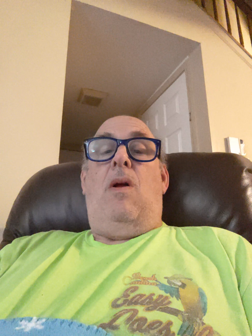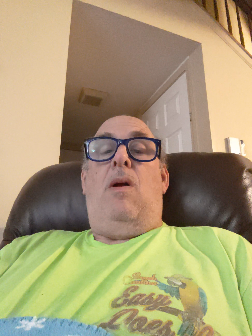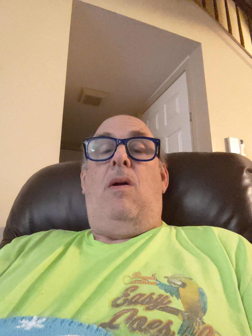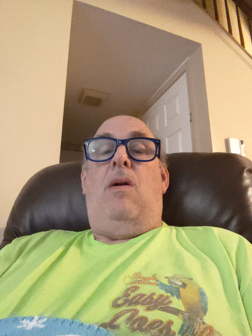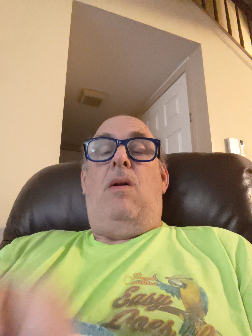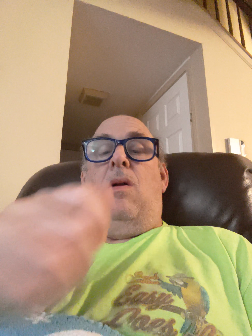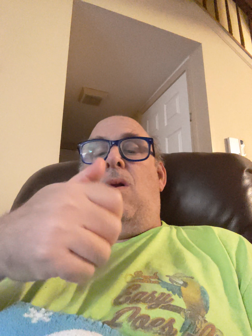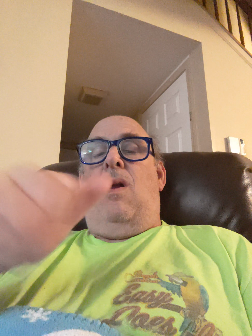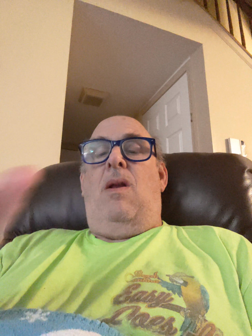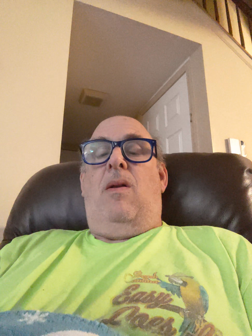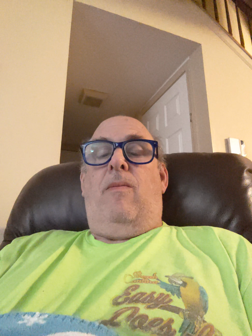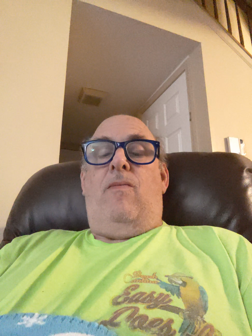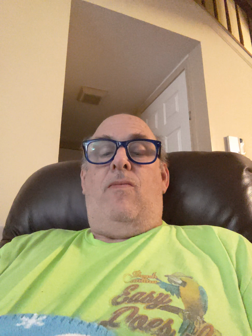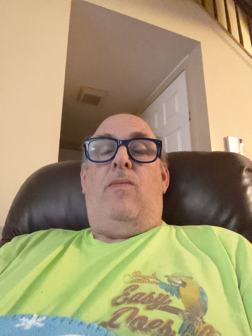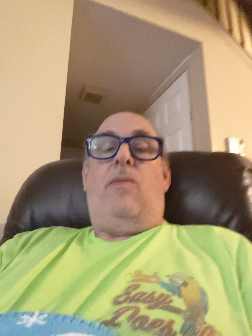any